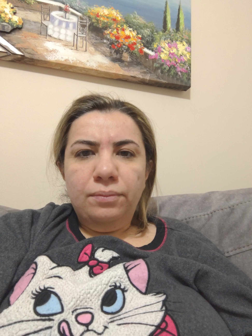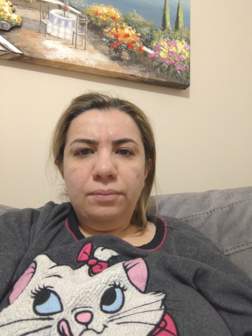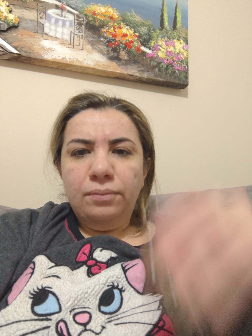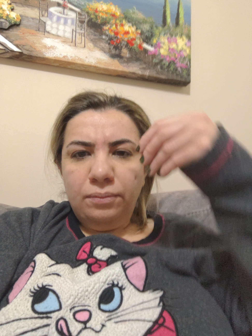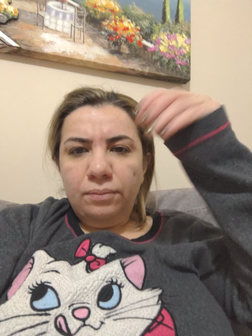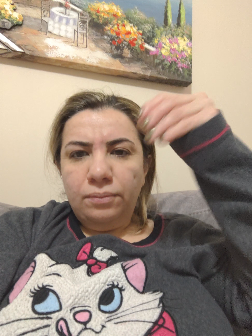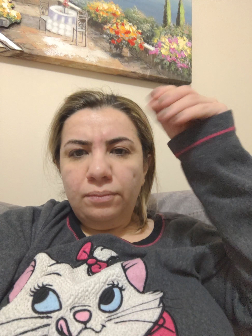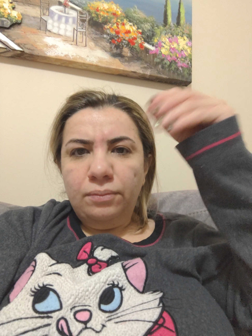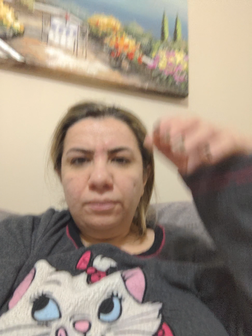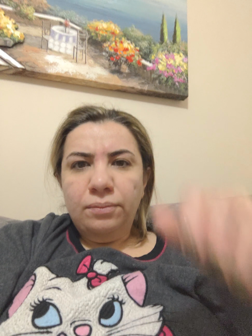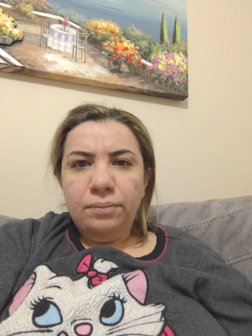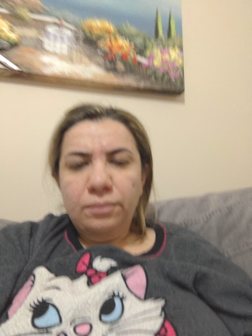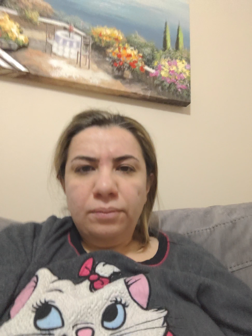store